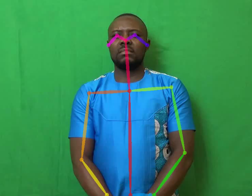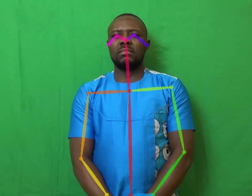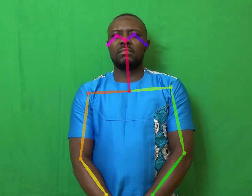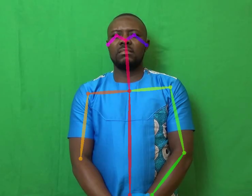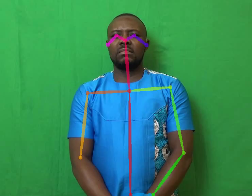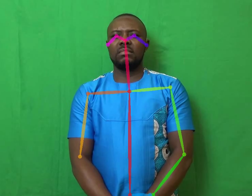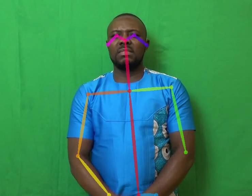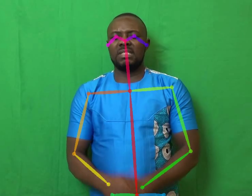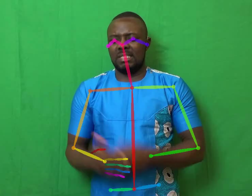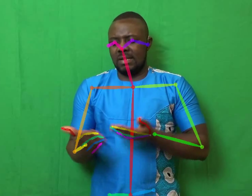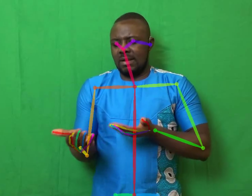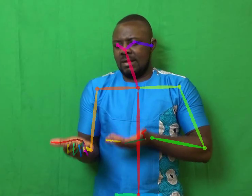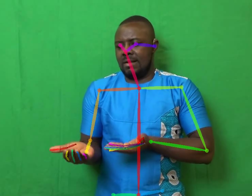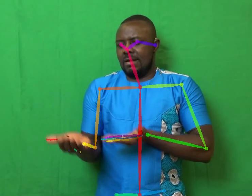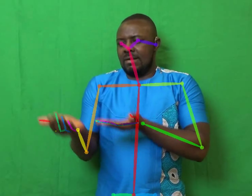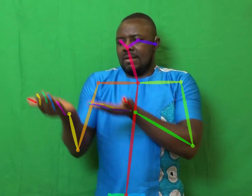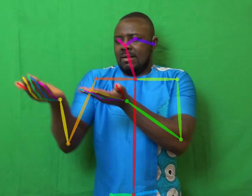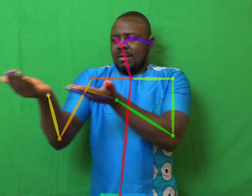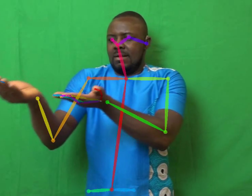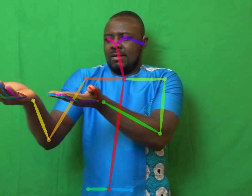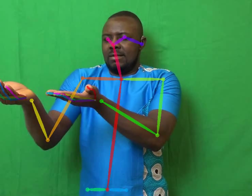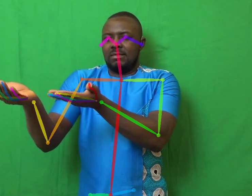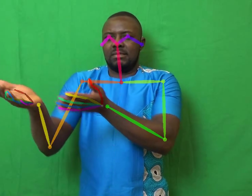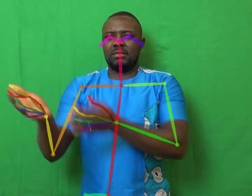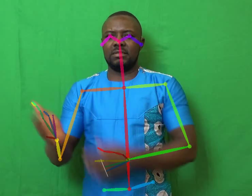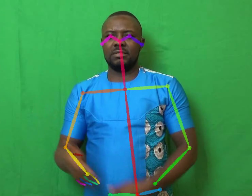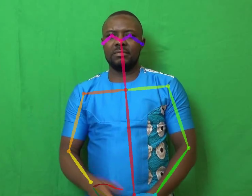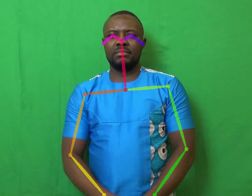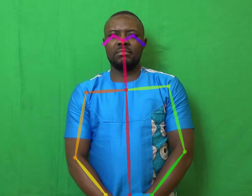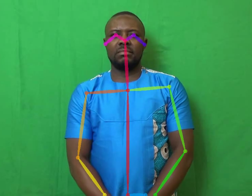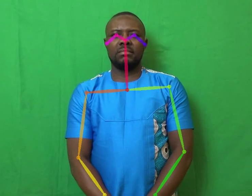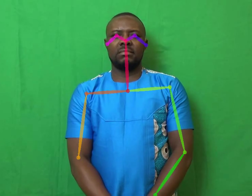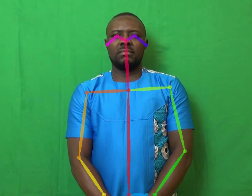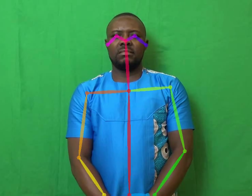carry